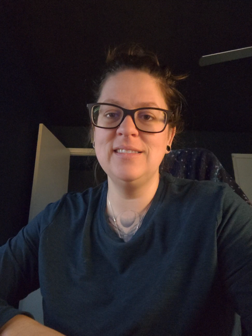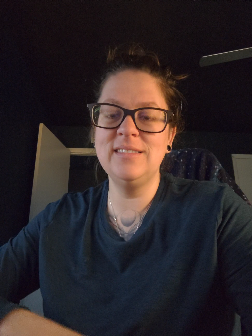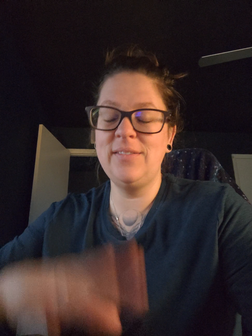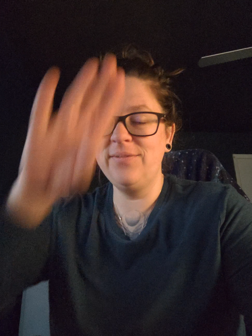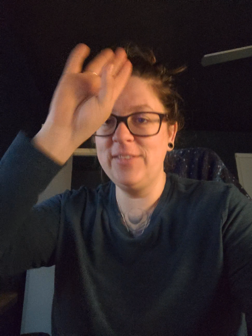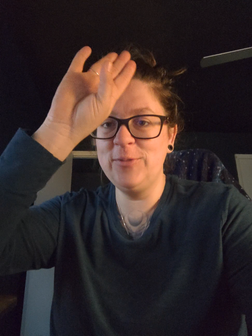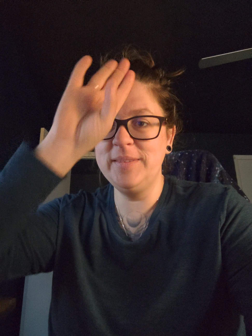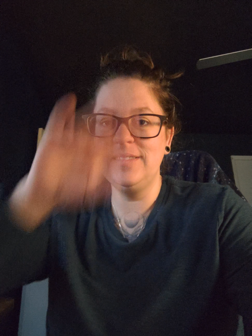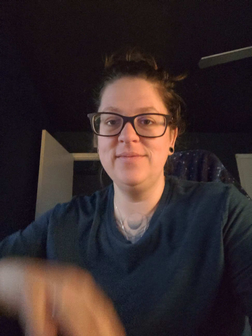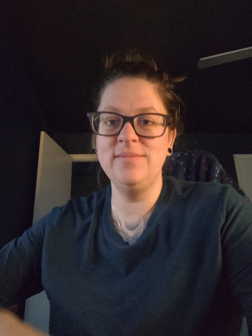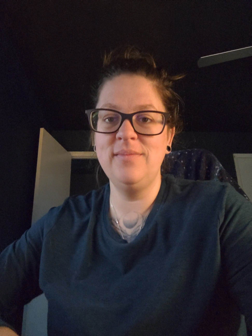fireman